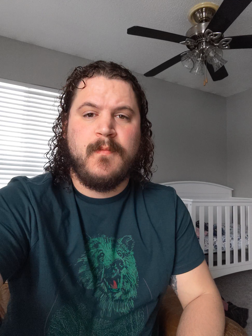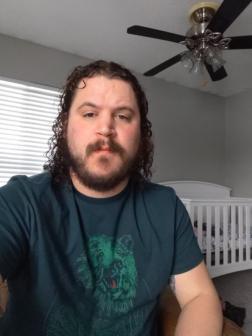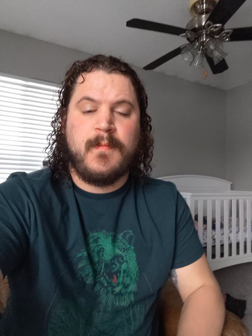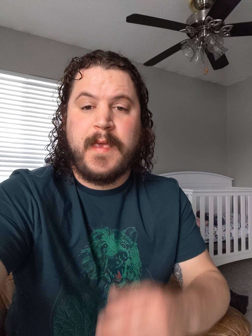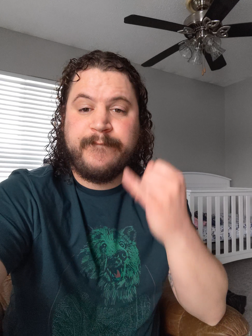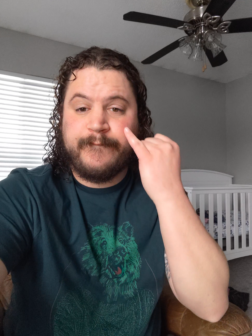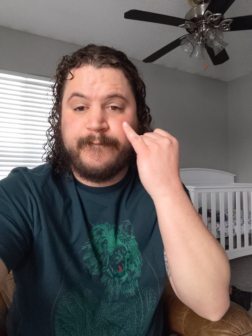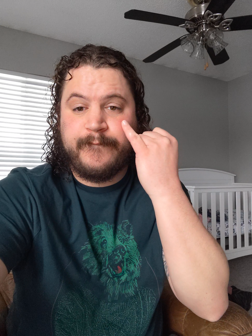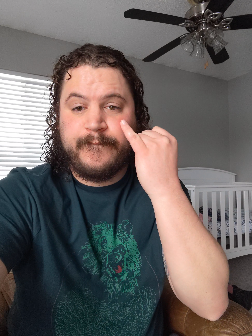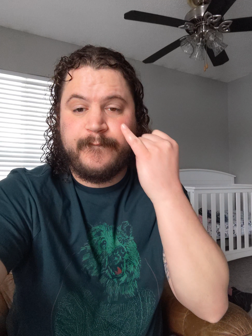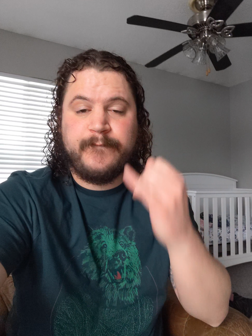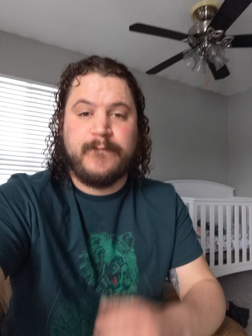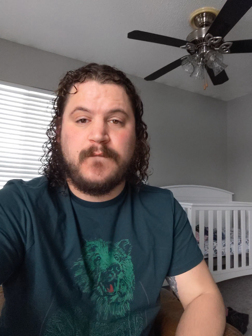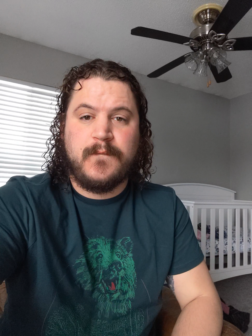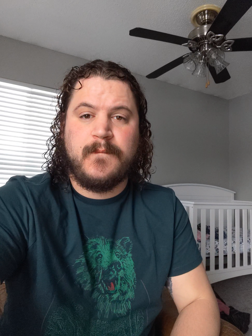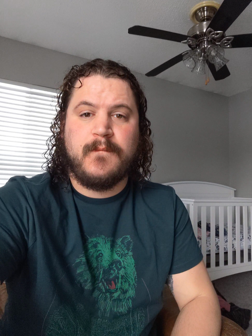if